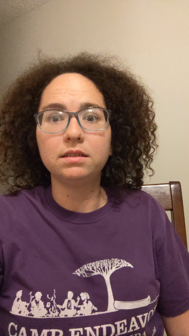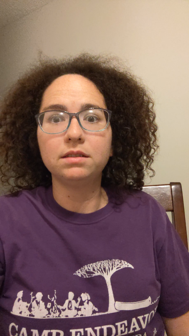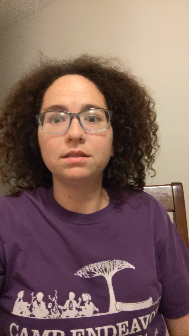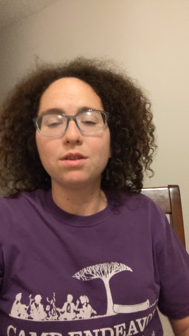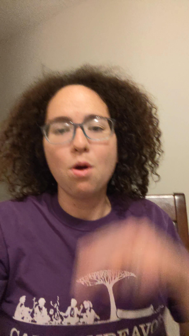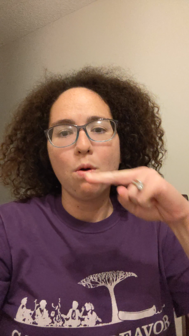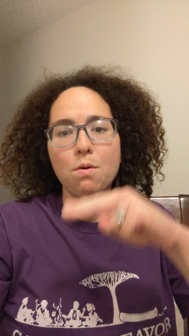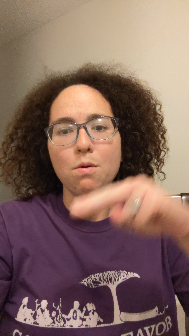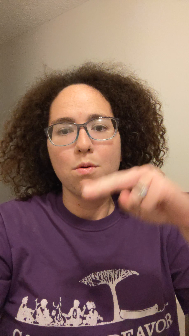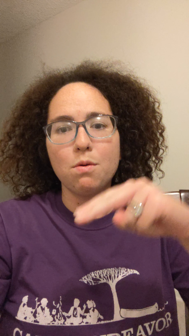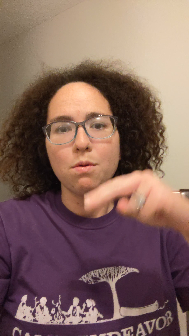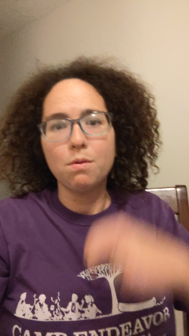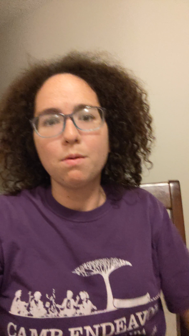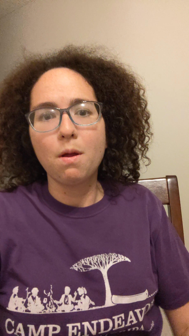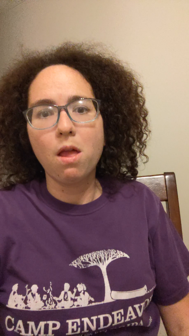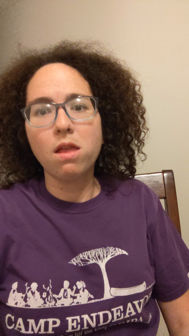nurse